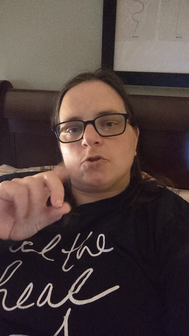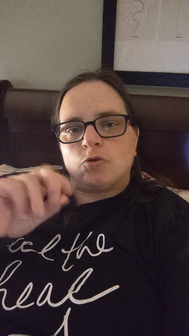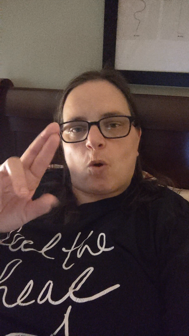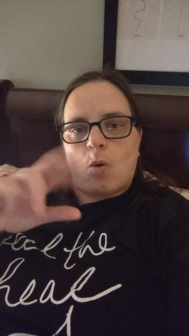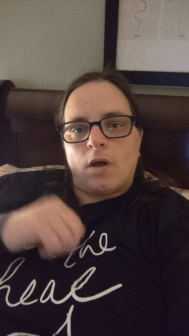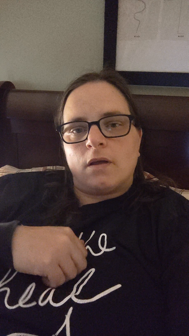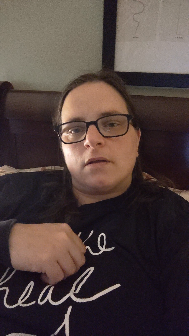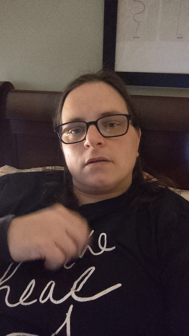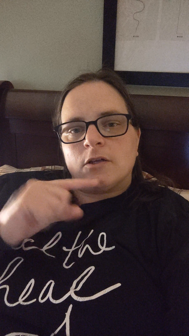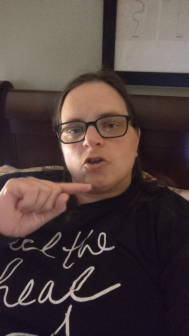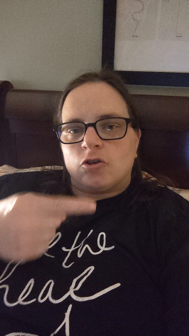hurt